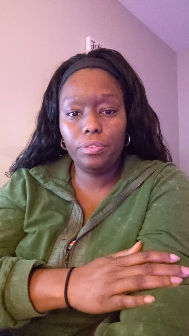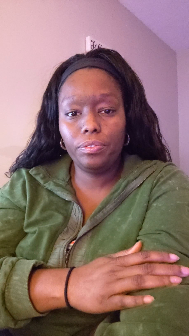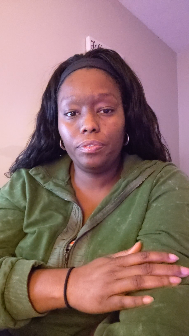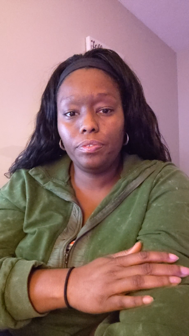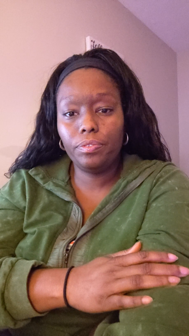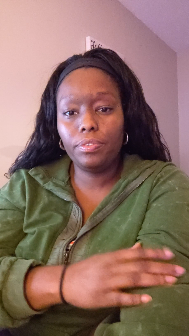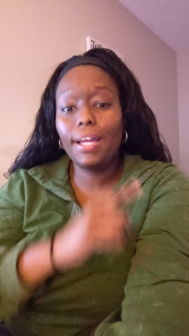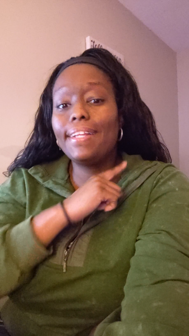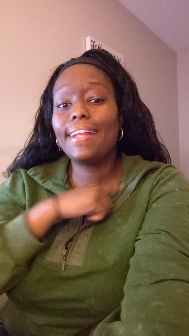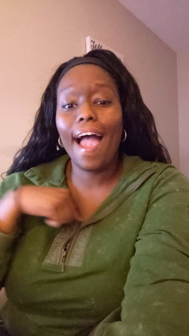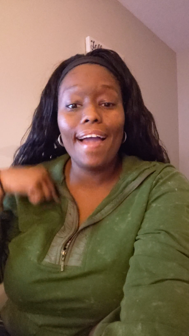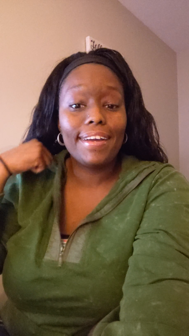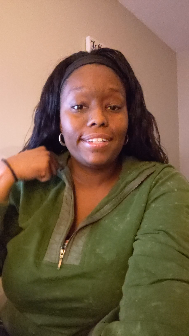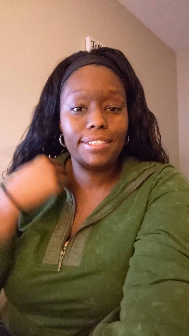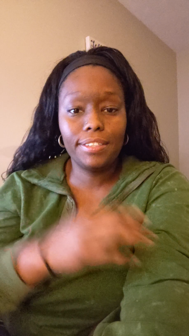necklace